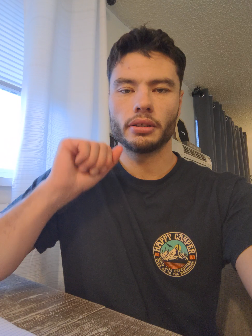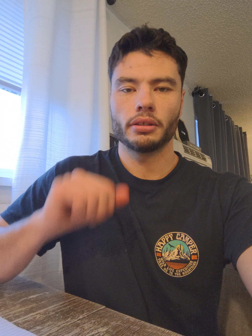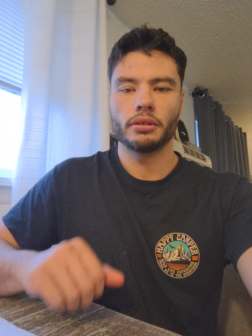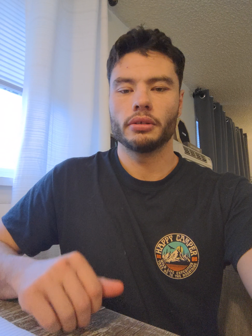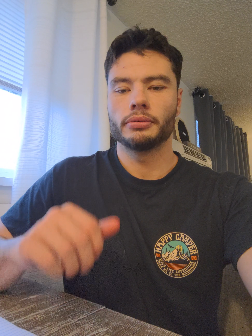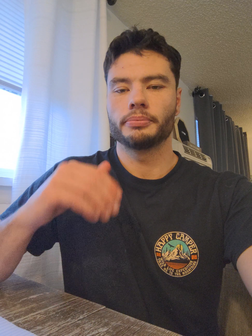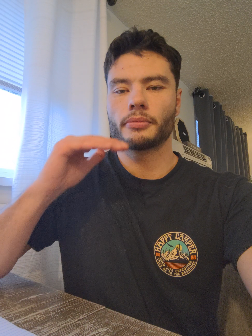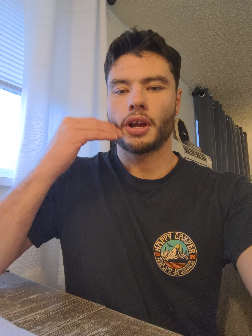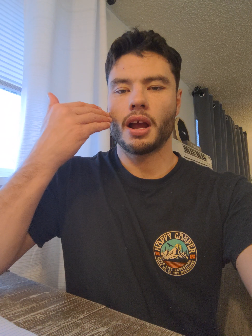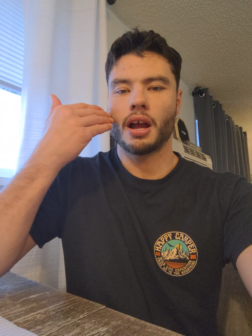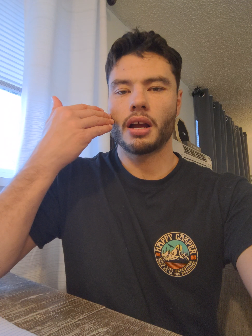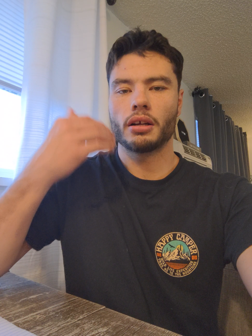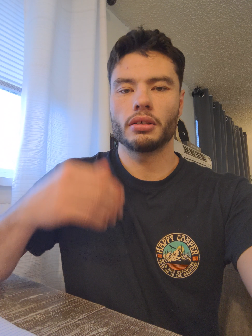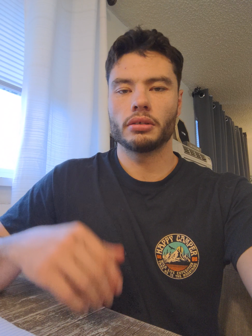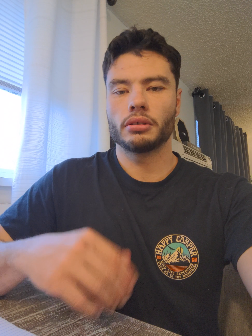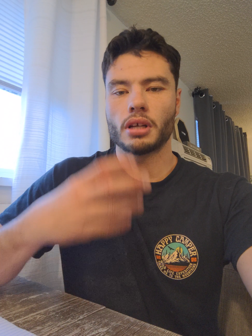smile